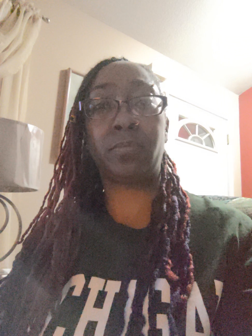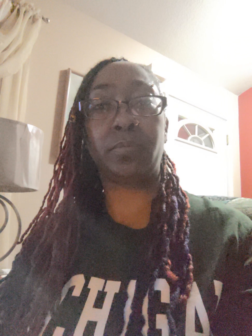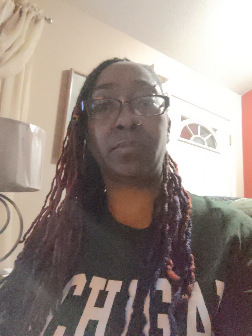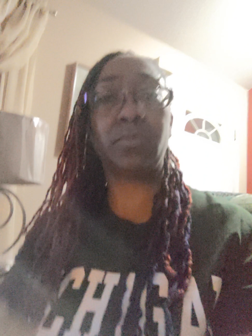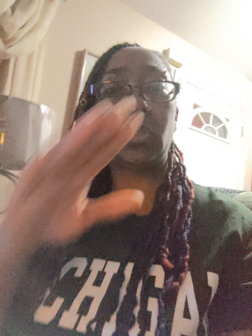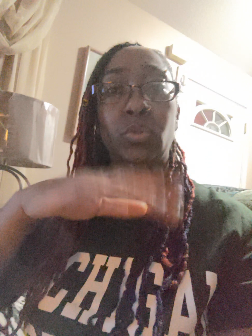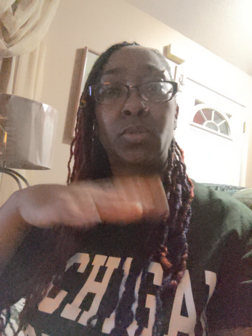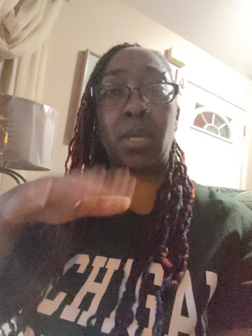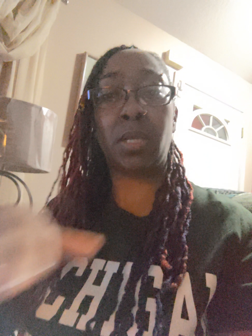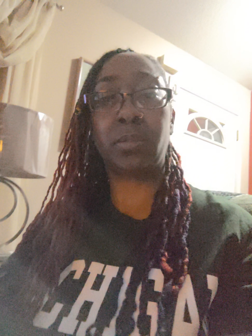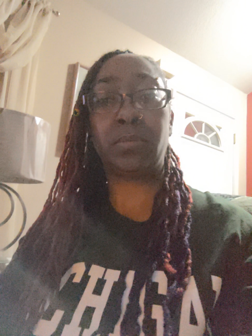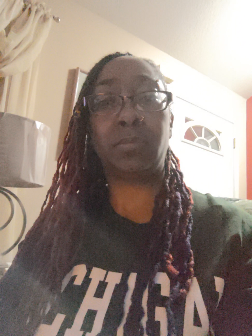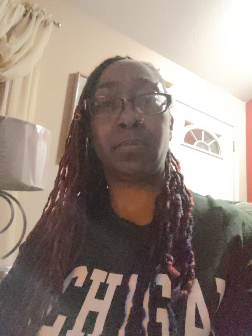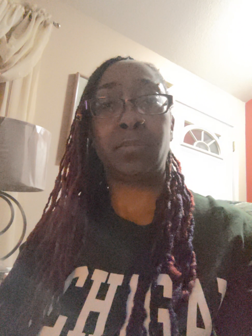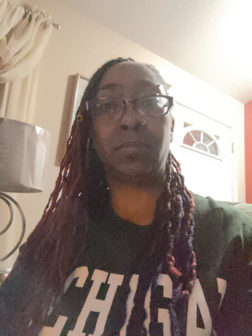child